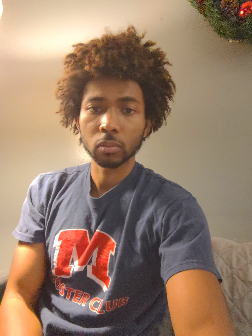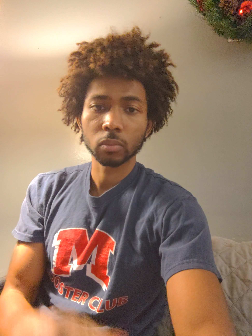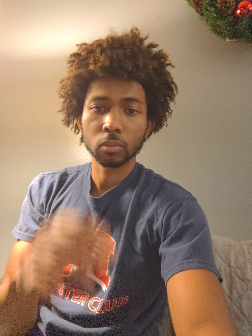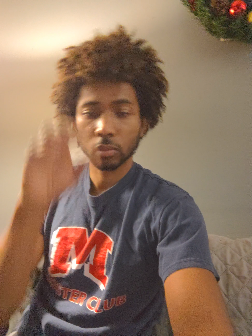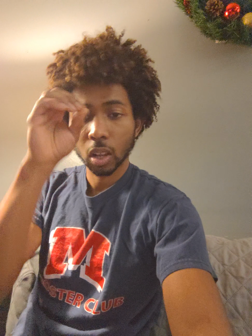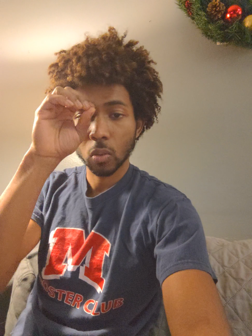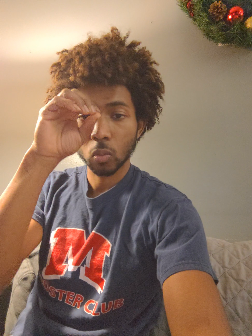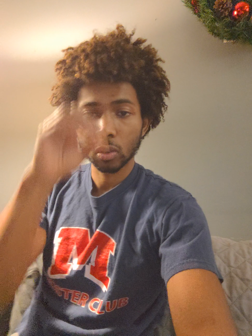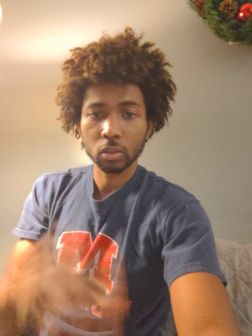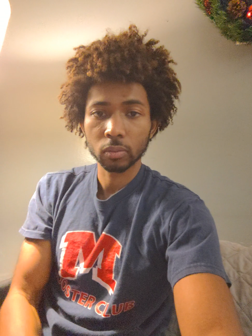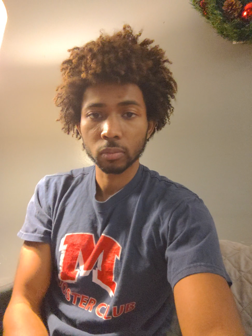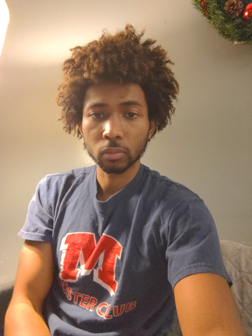owl